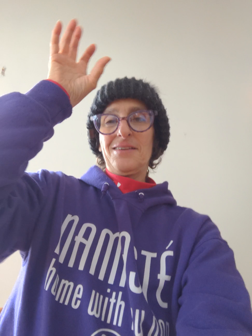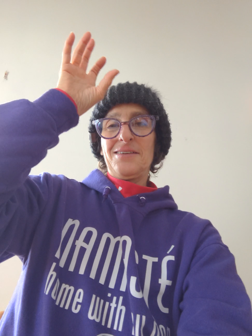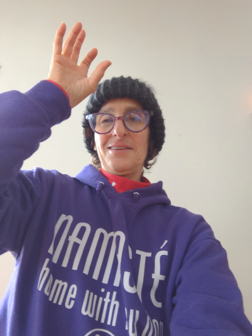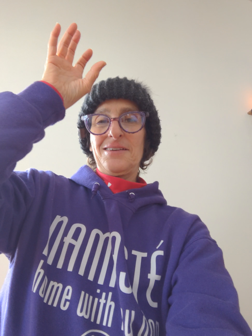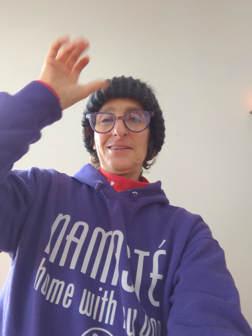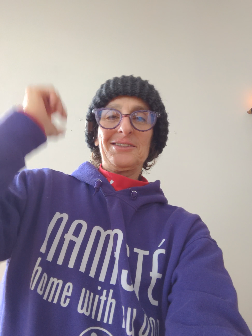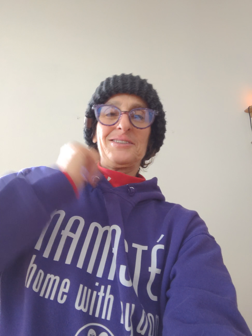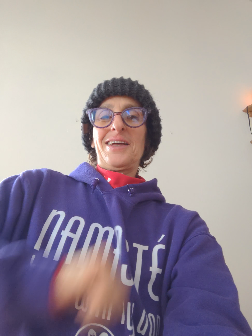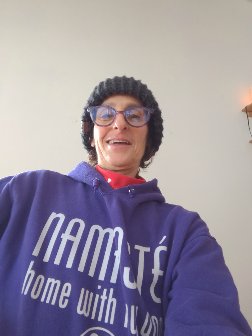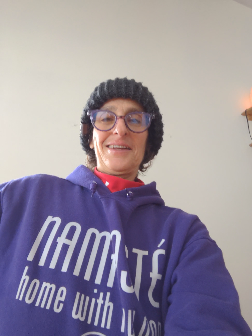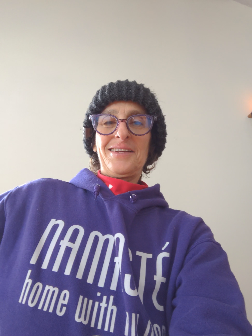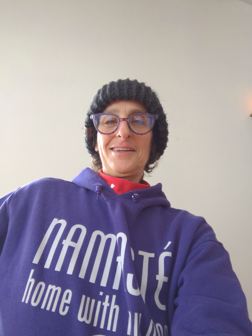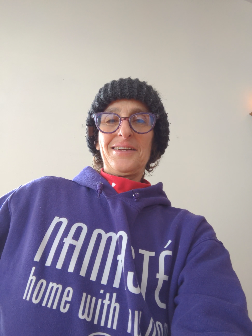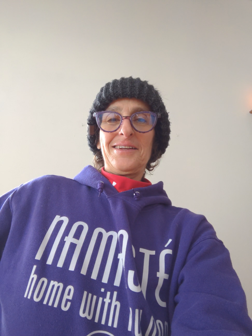jacket